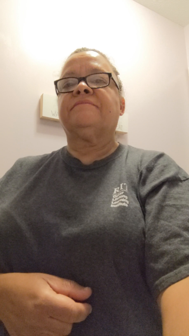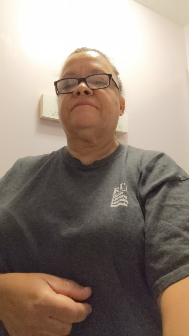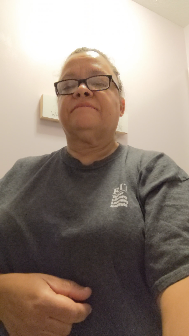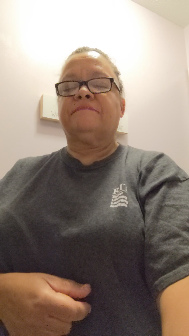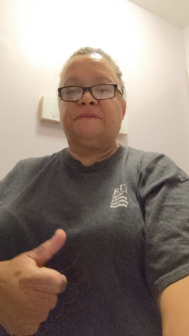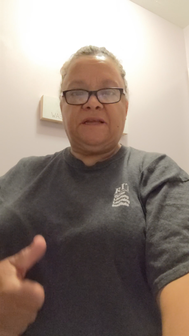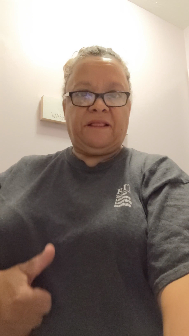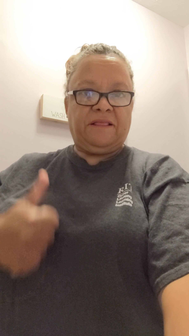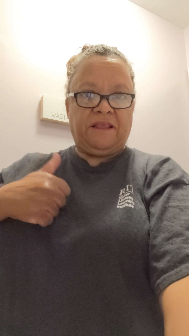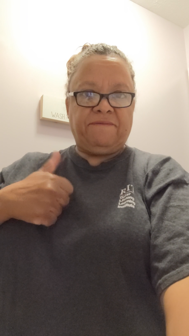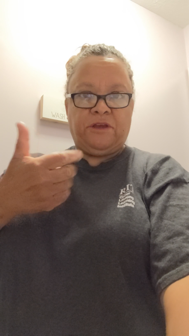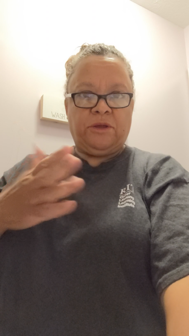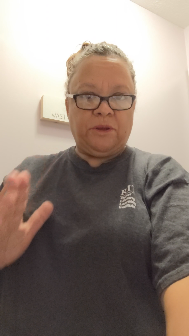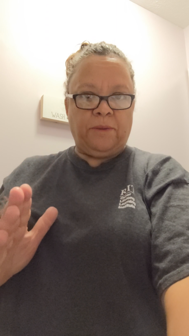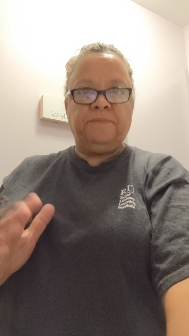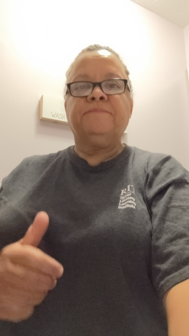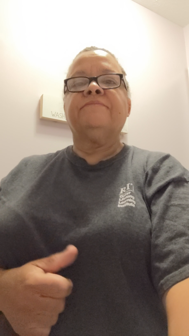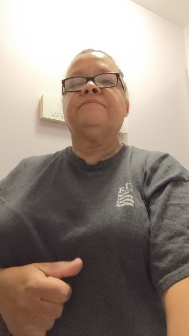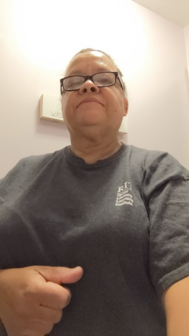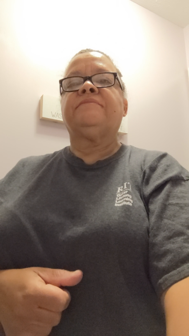living room